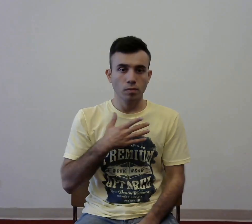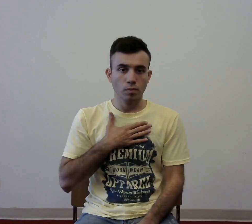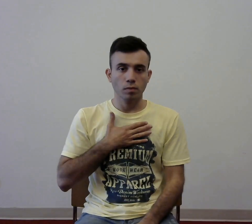mən